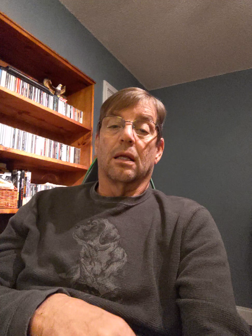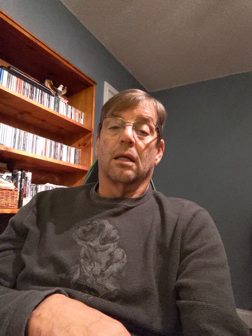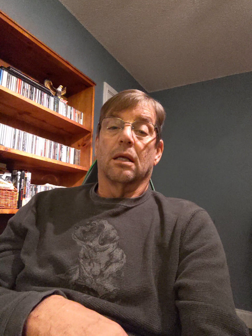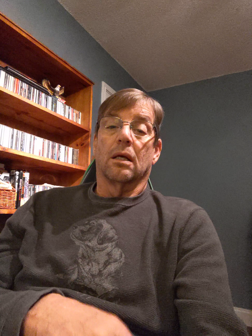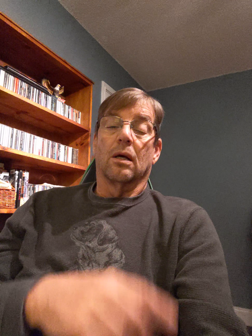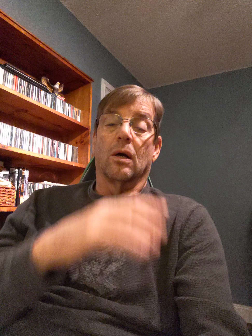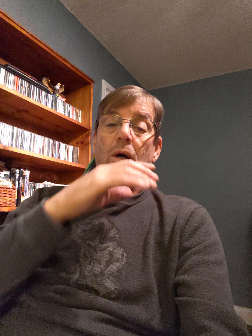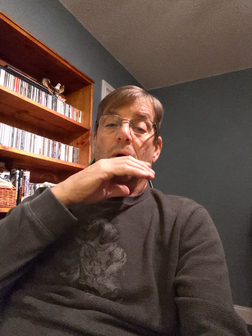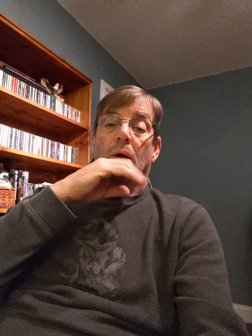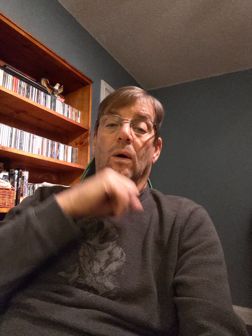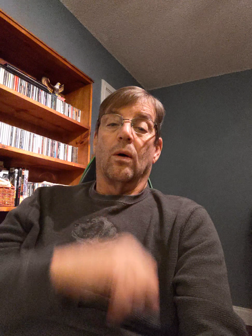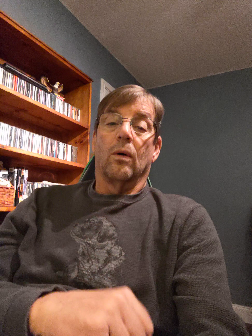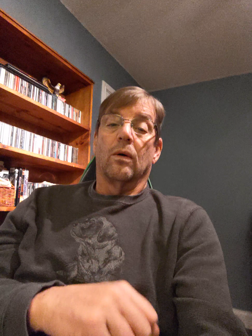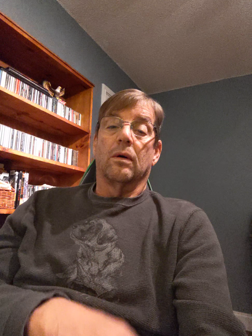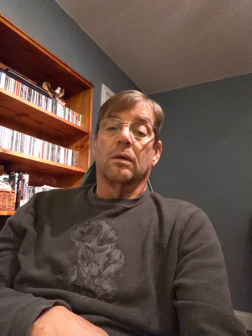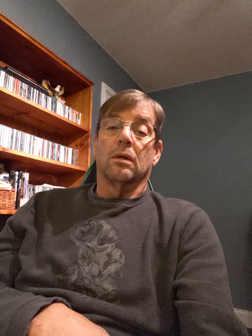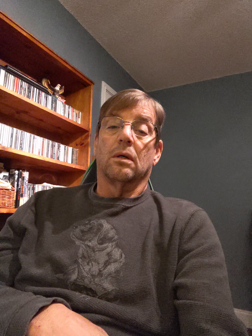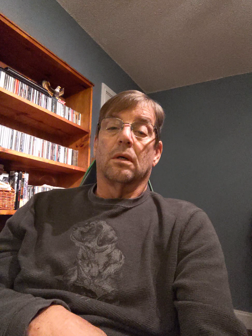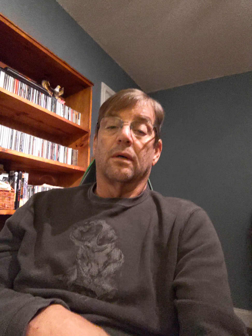old